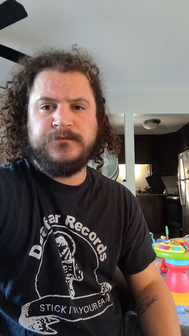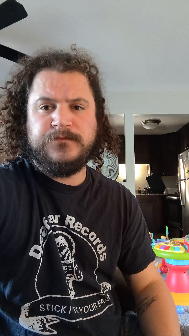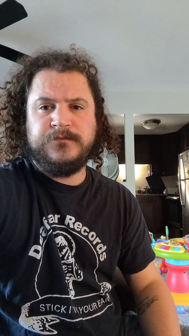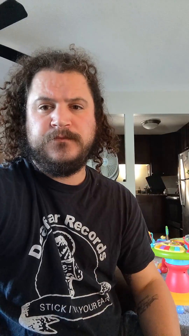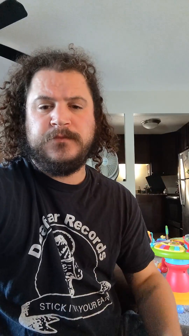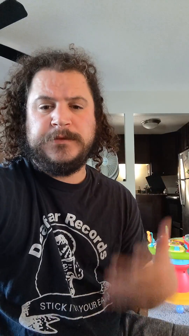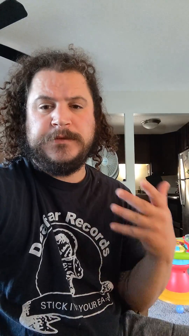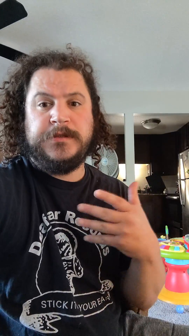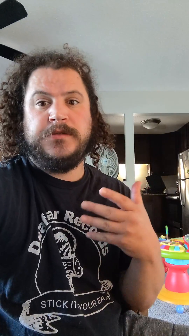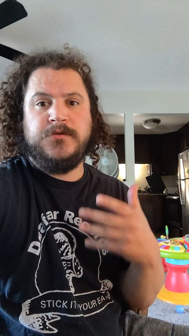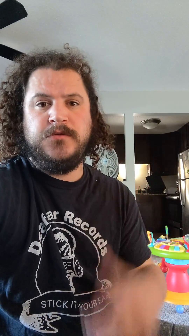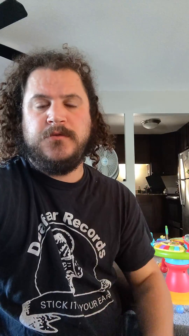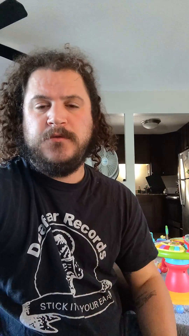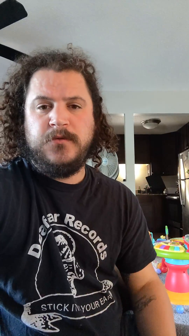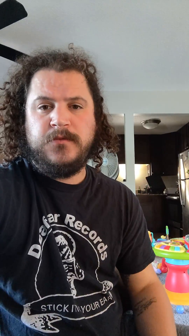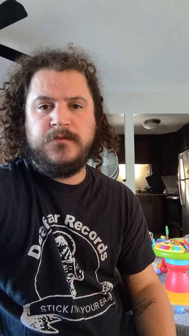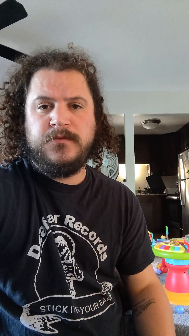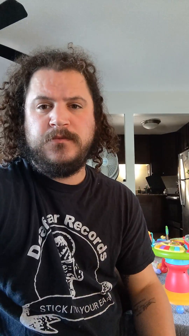scared